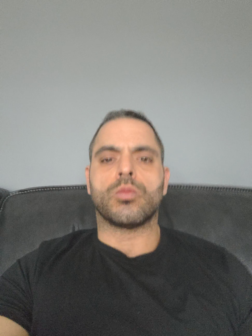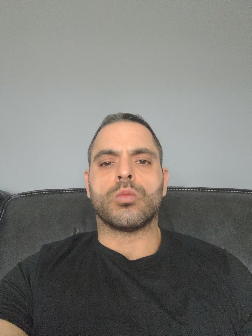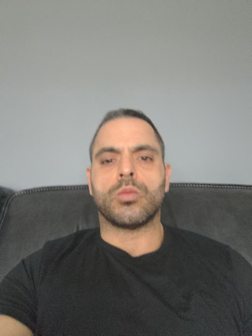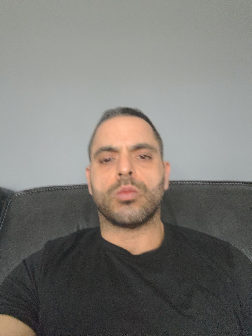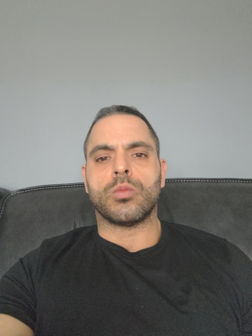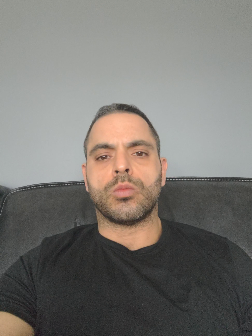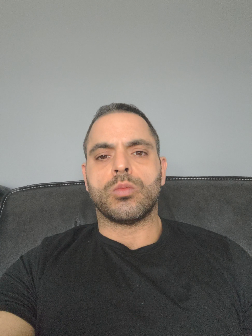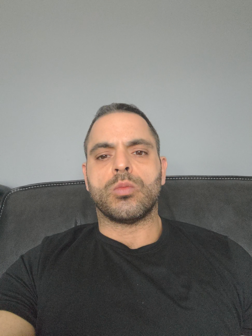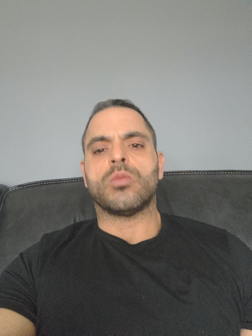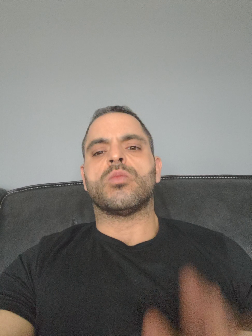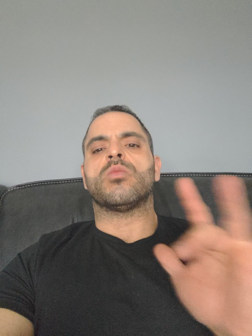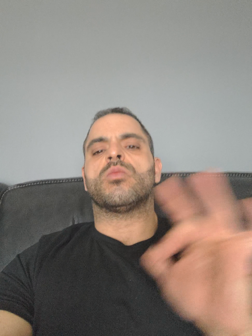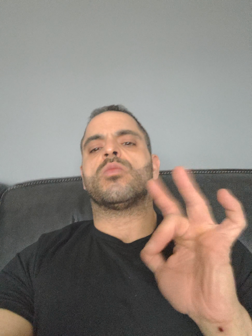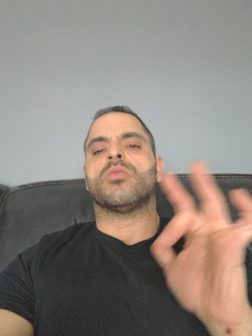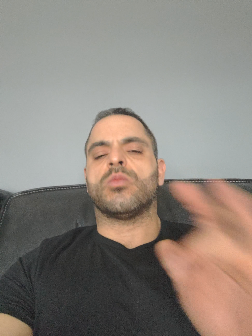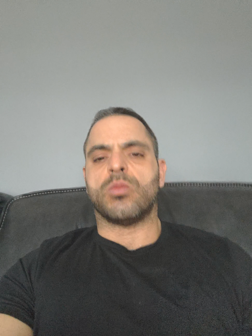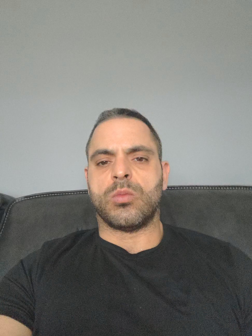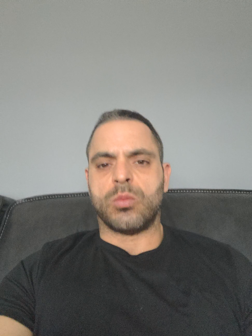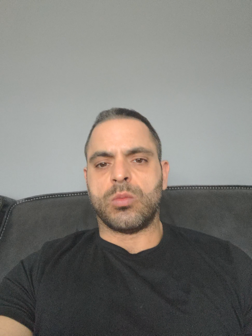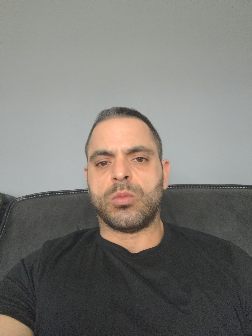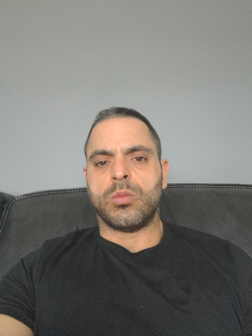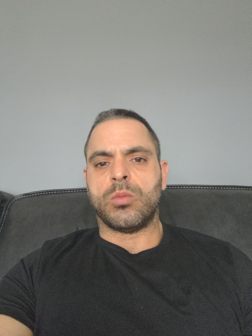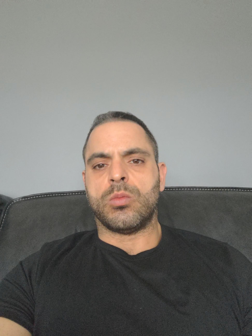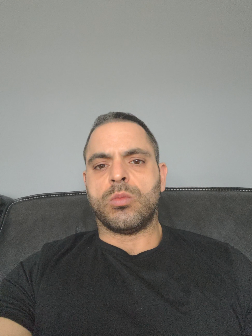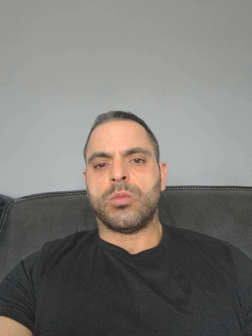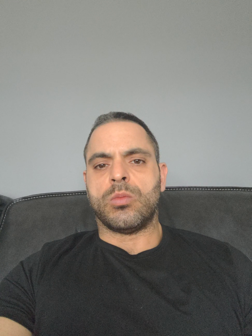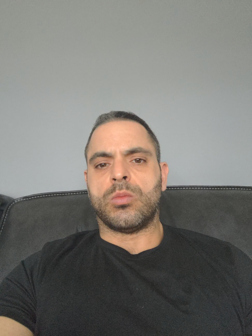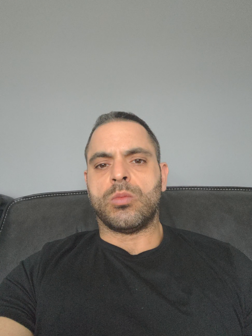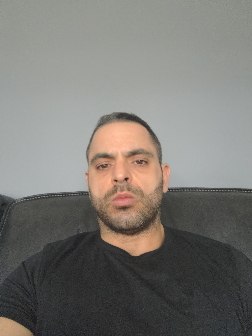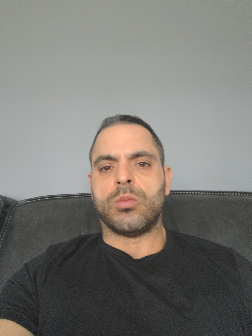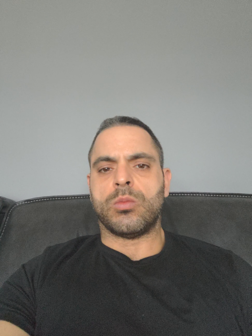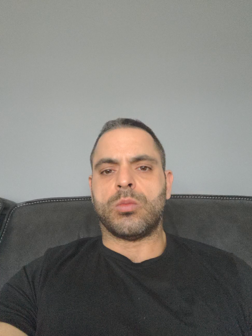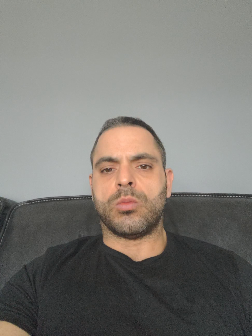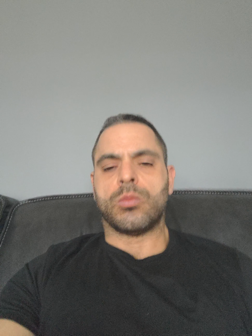yucky